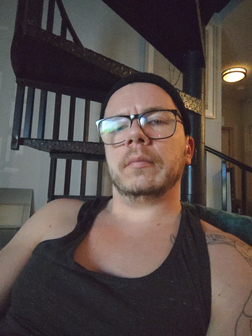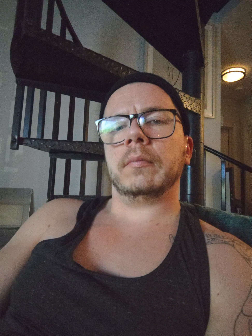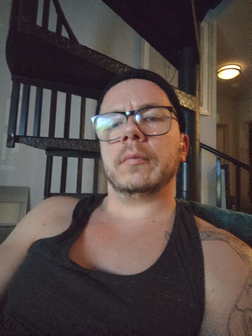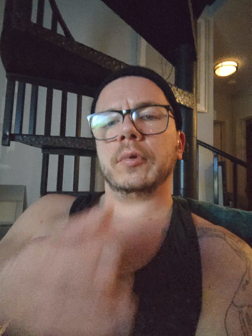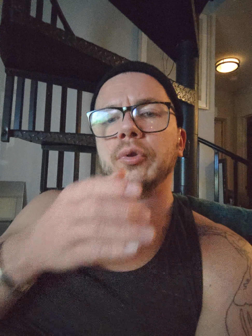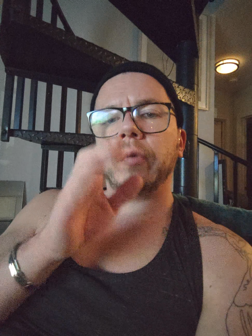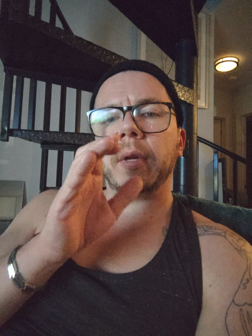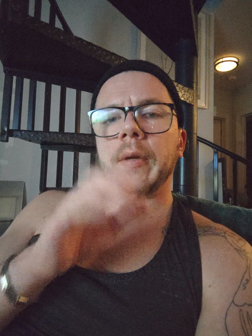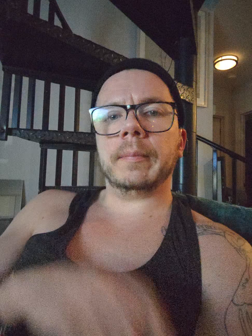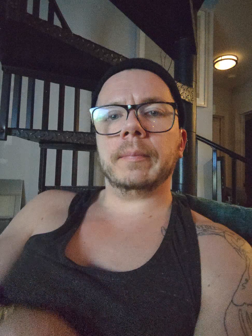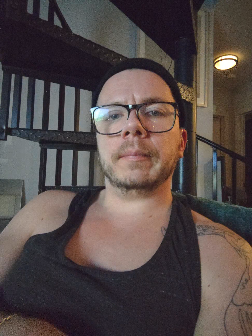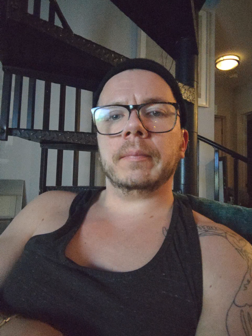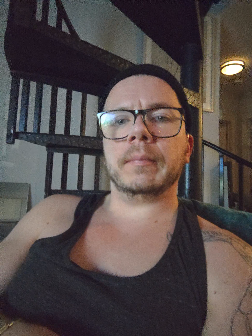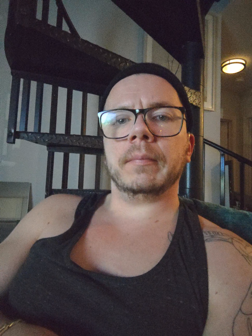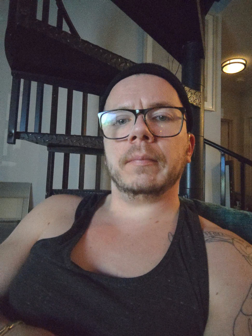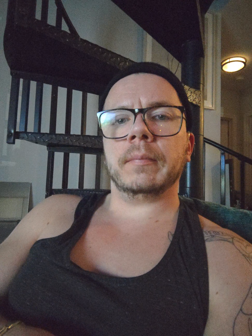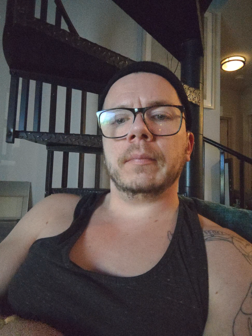drink